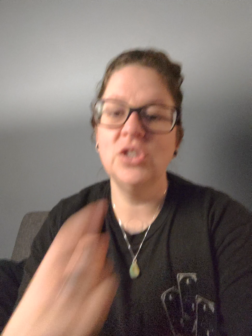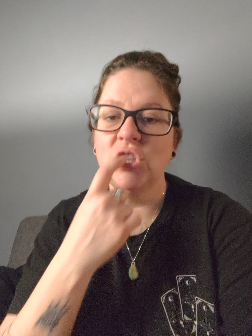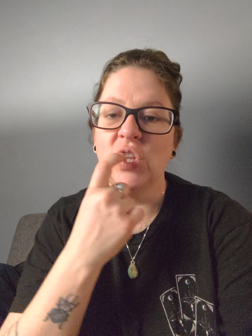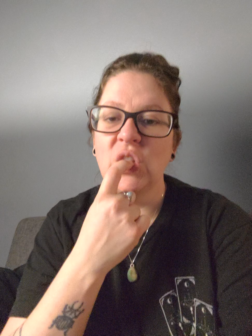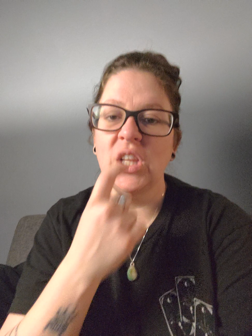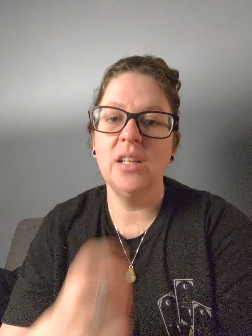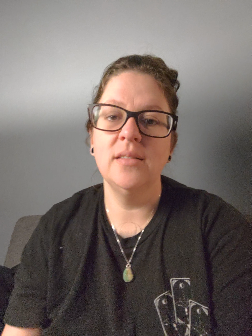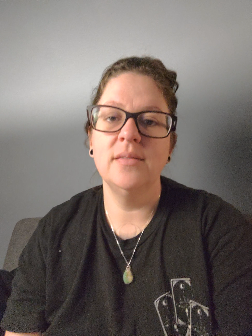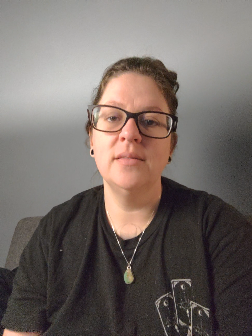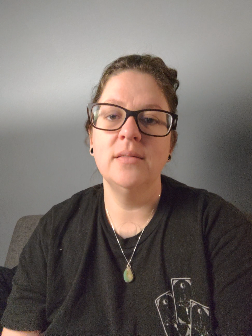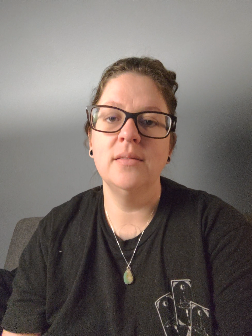tooth